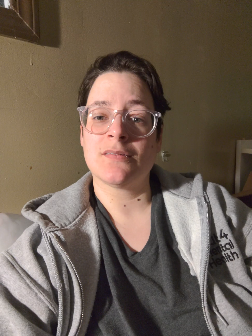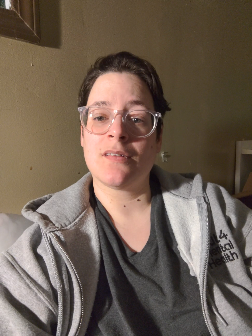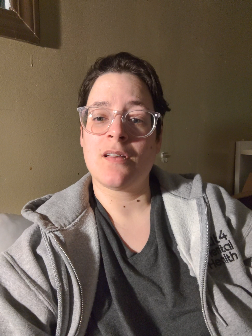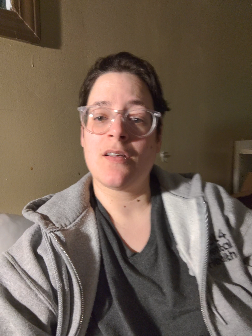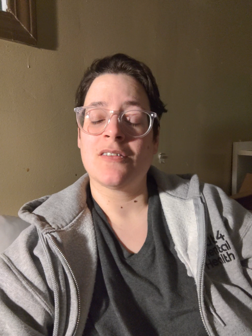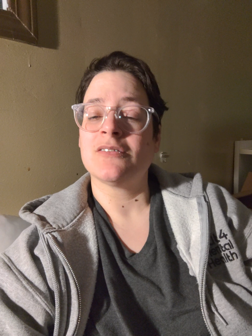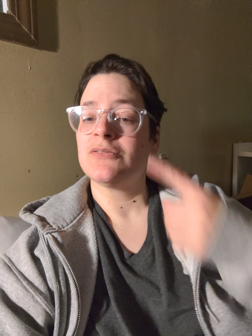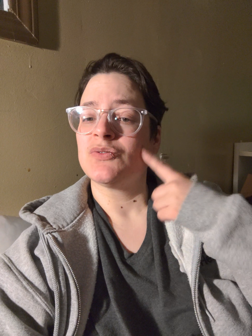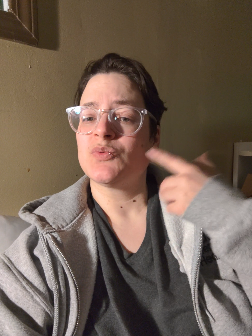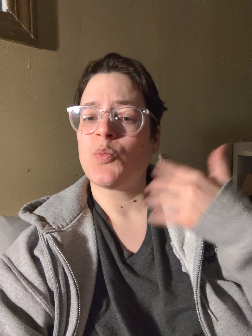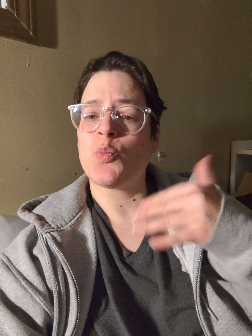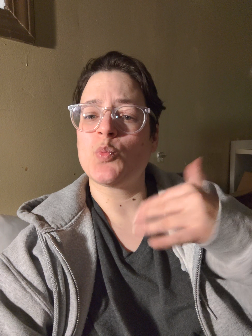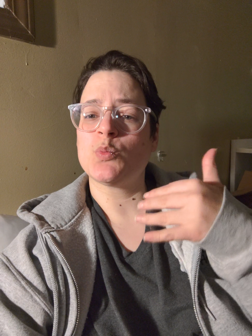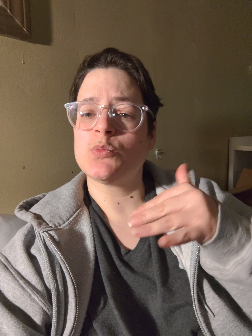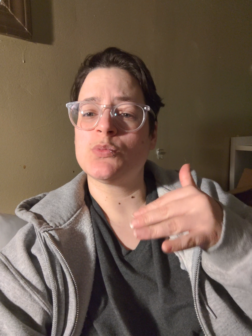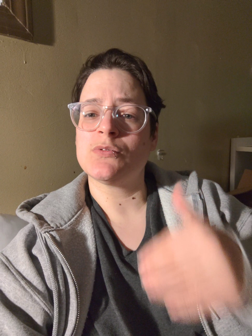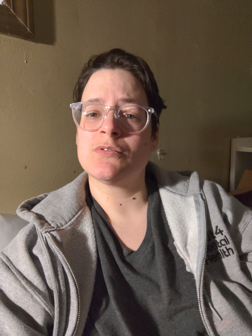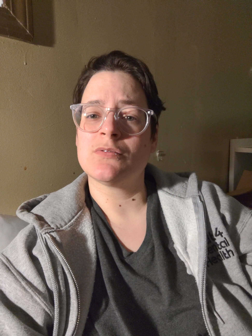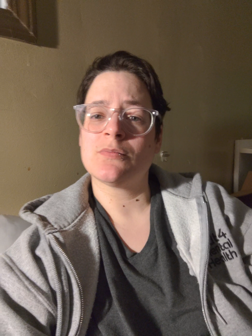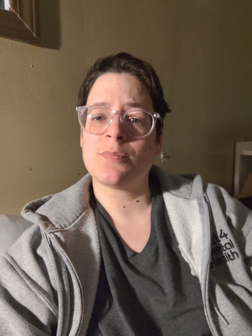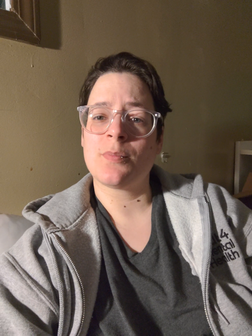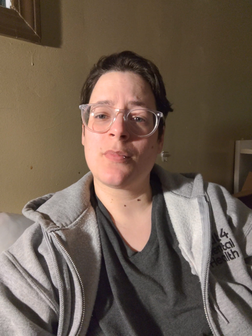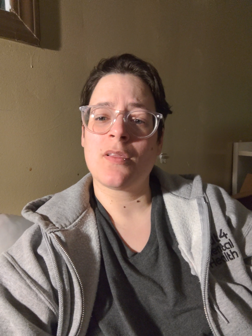noisy